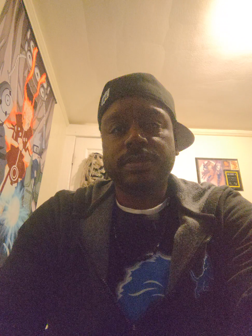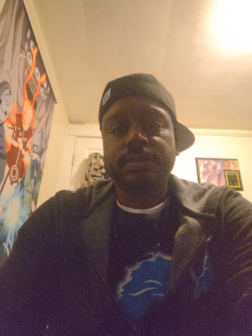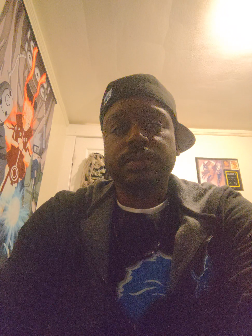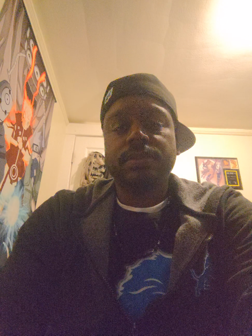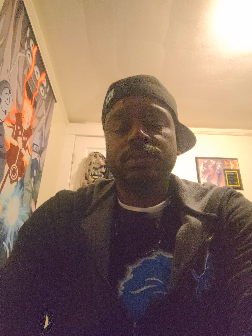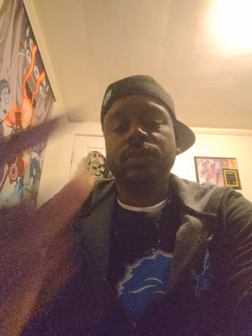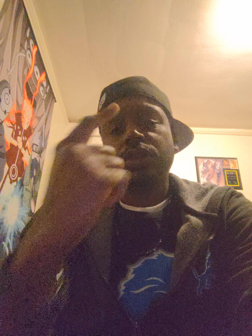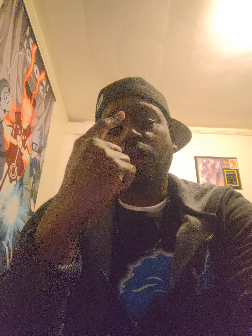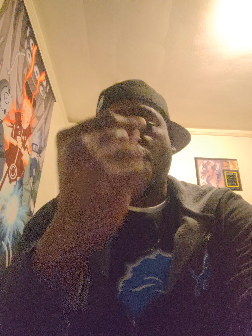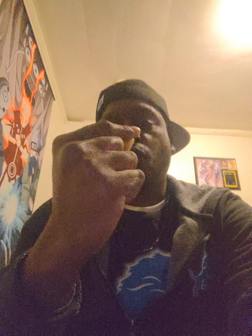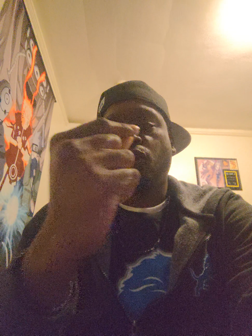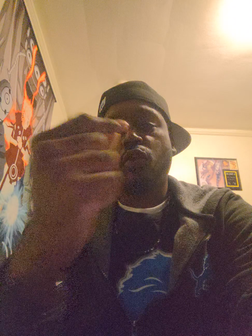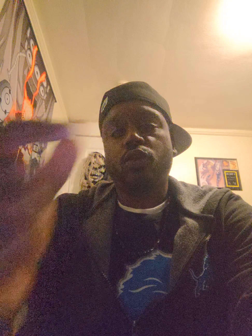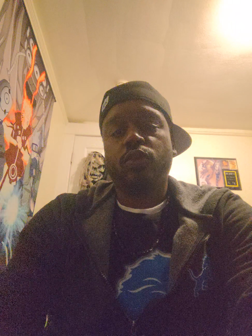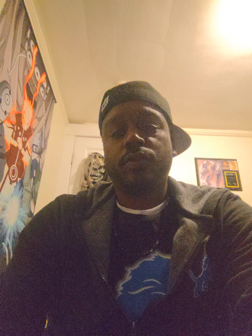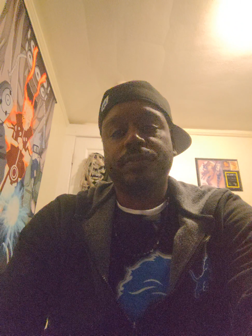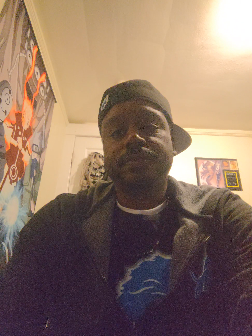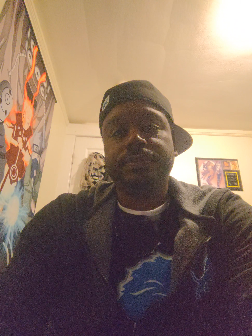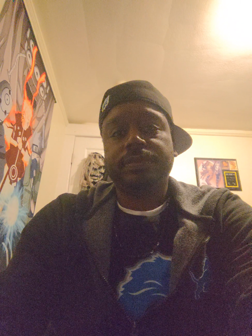go